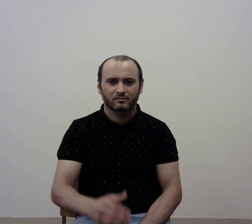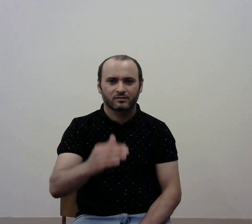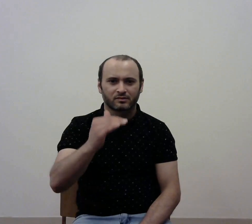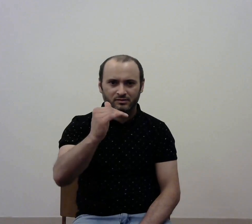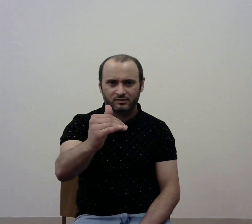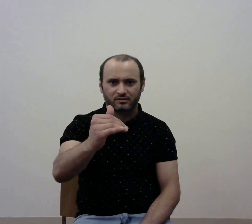siz